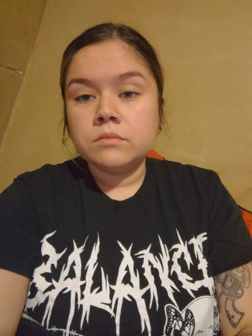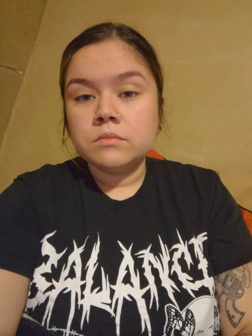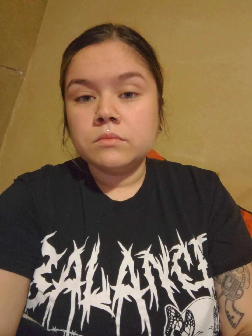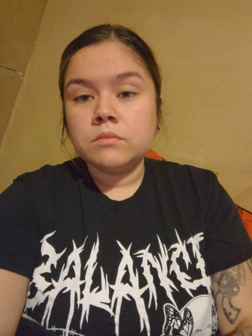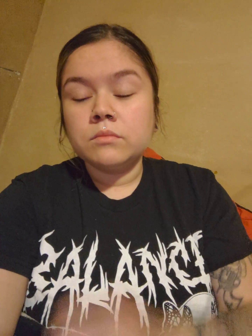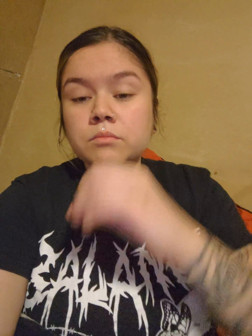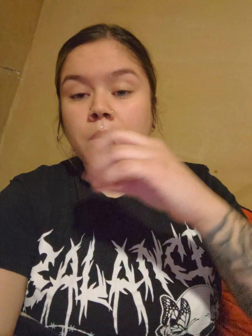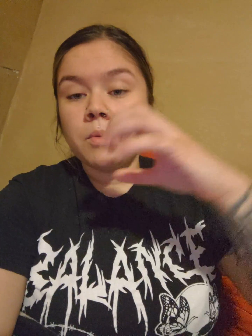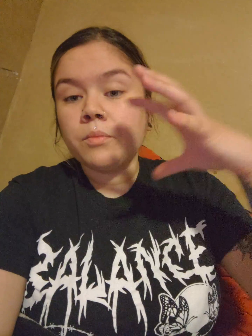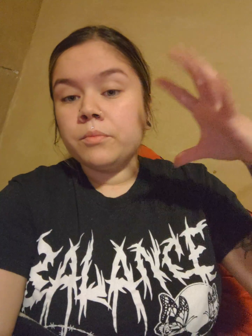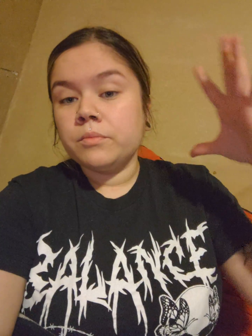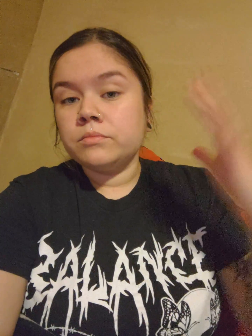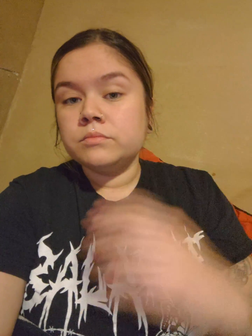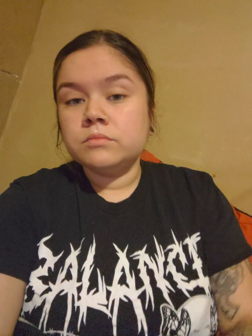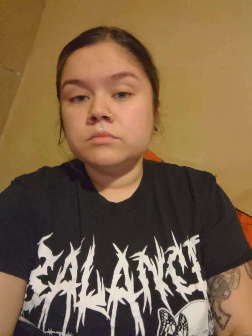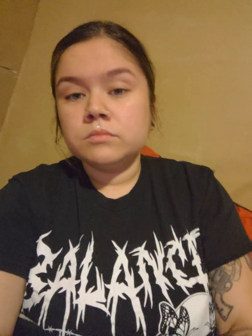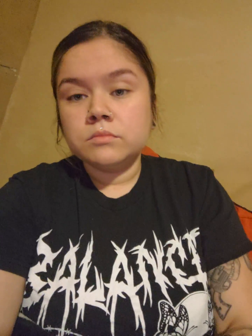bubbles